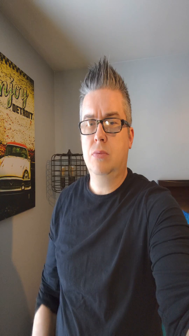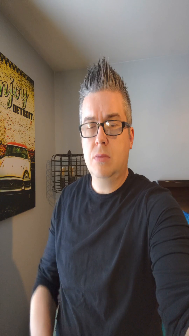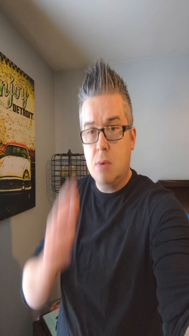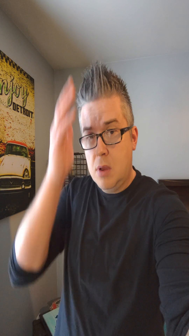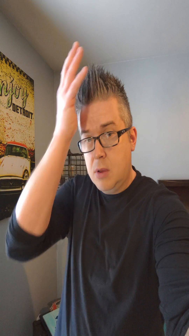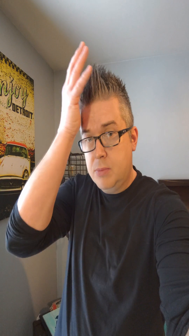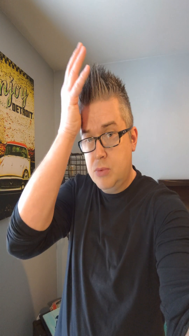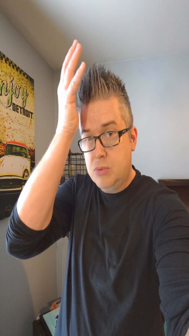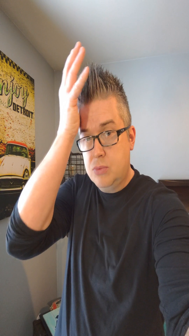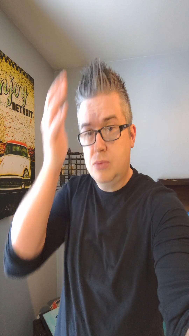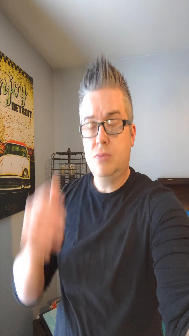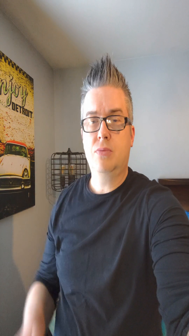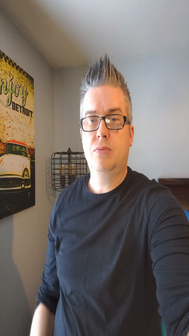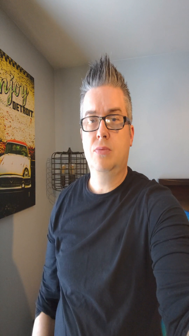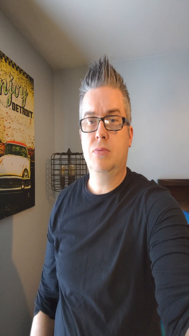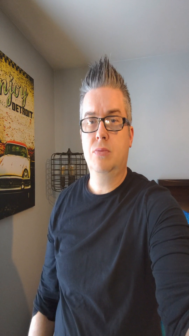garbage